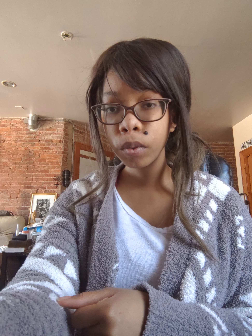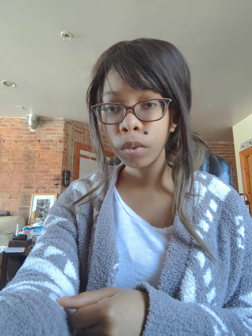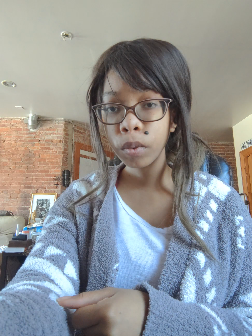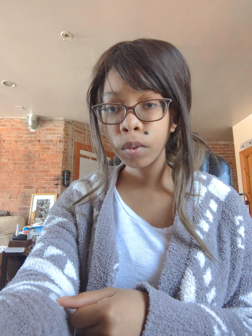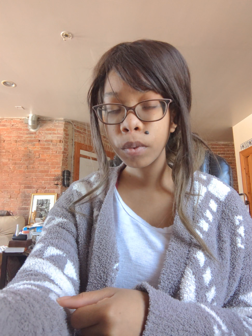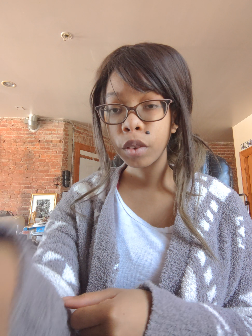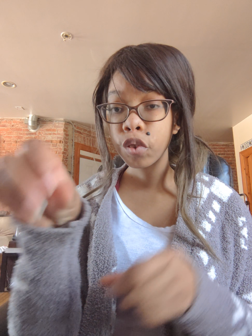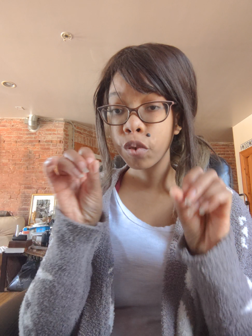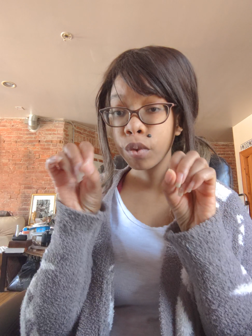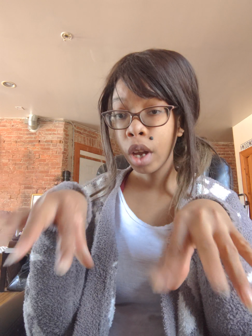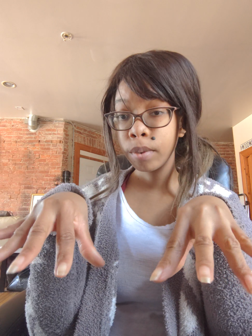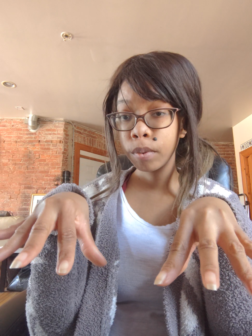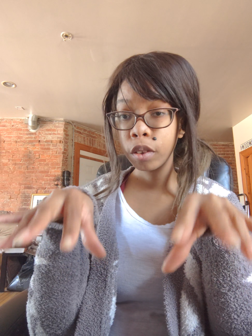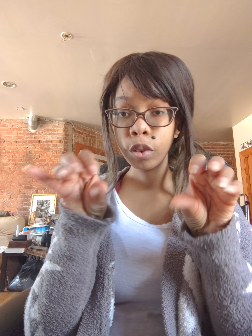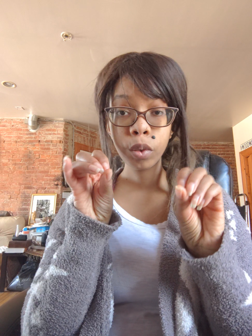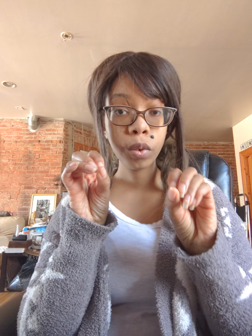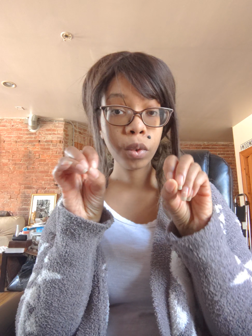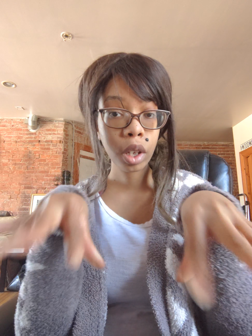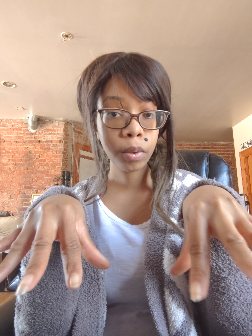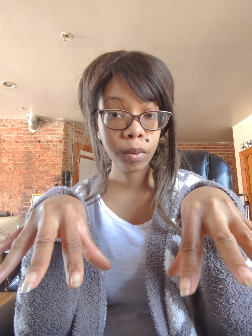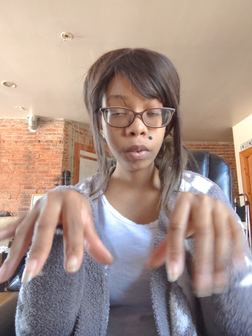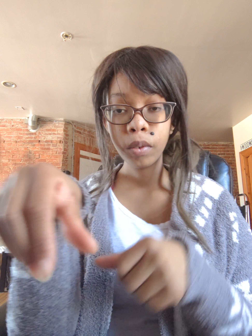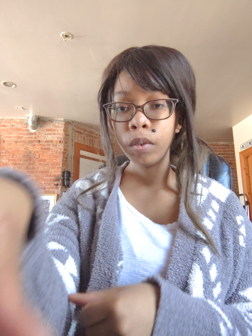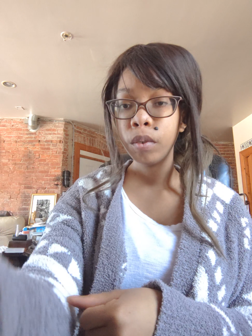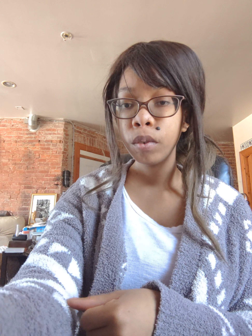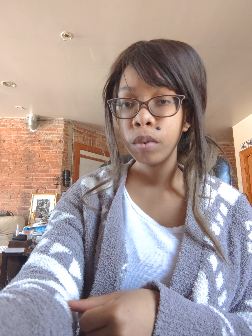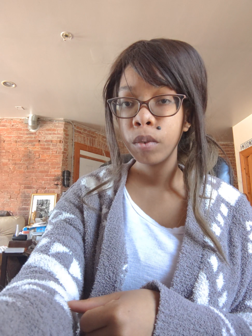drop